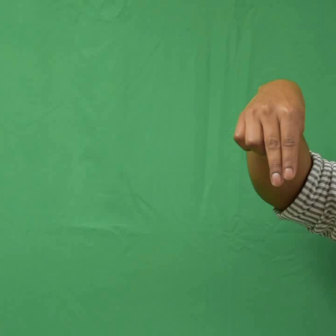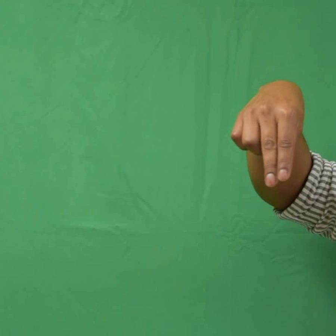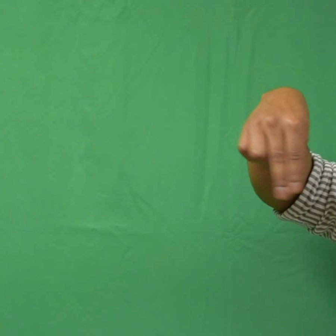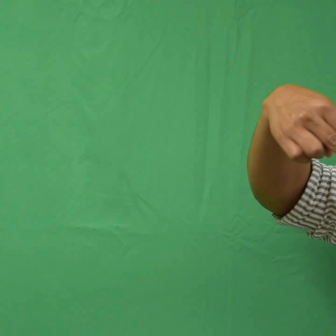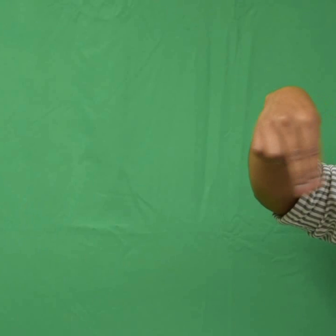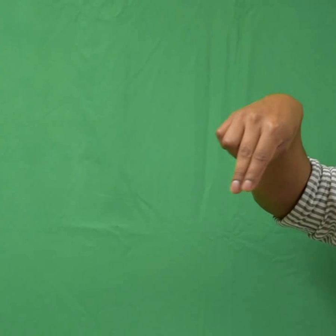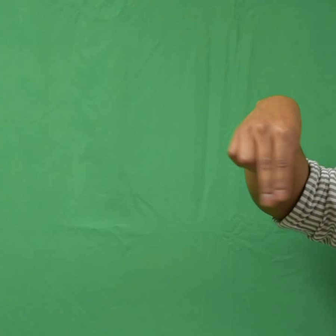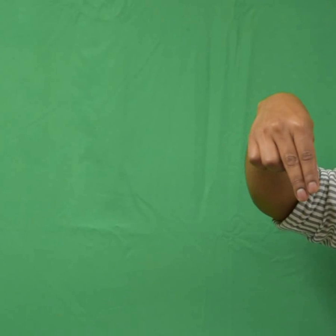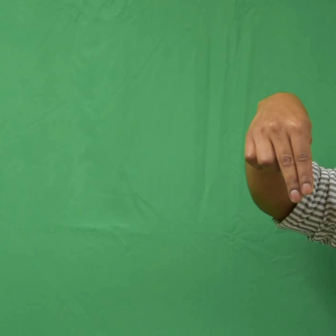Ñ